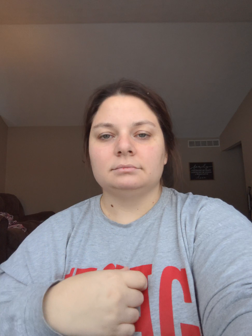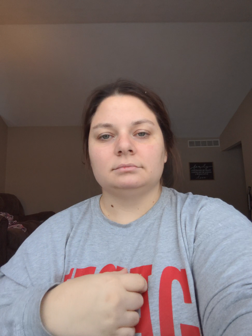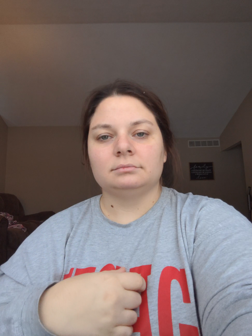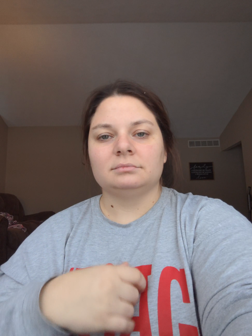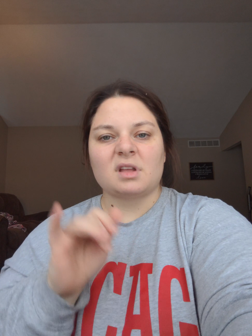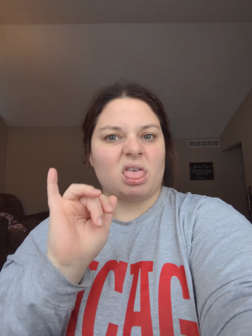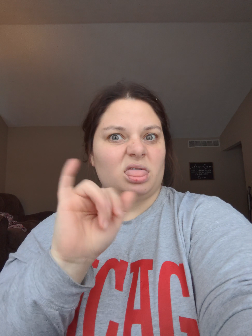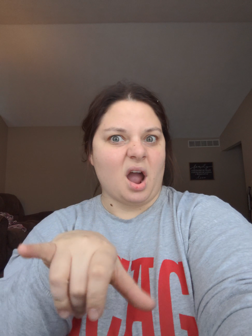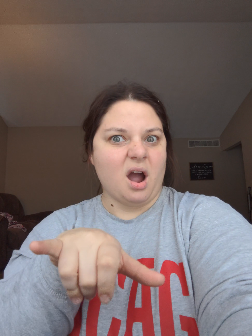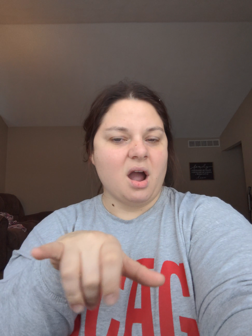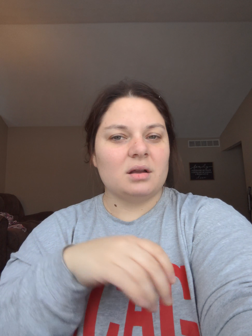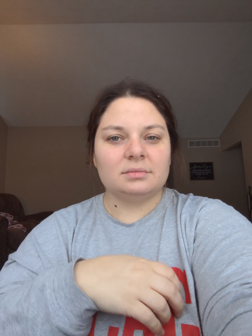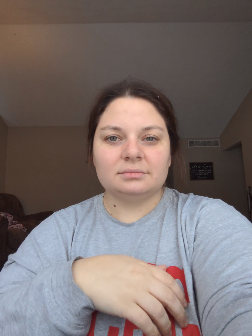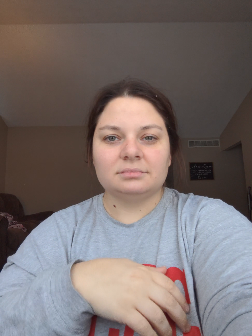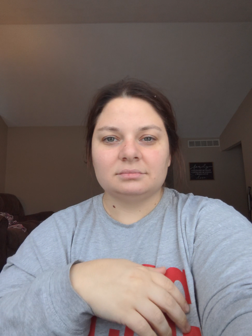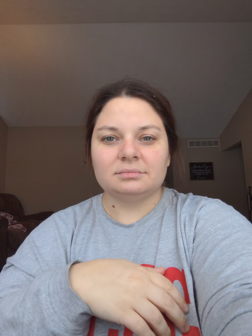that